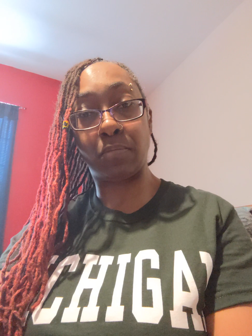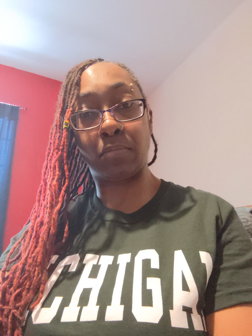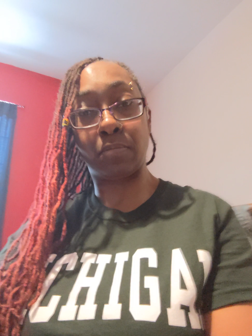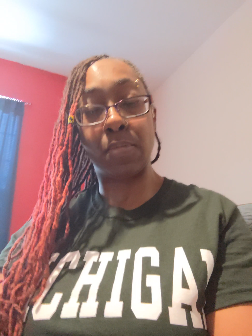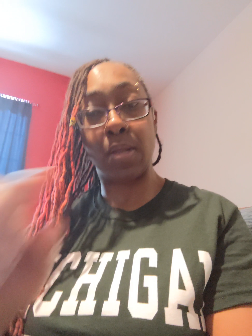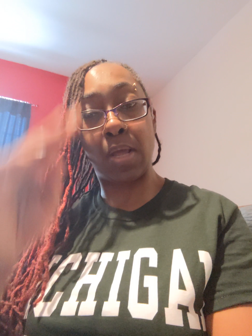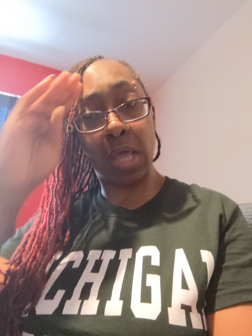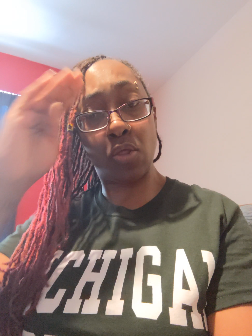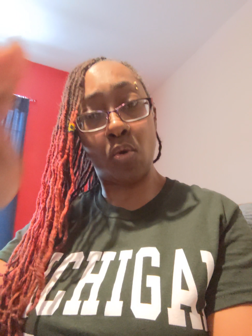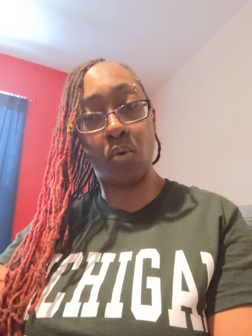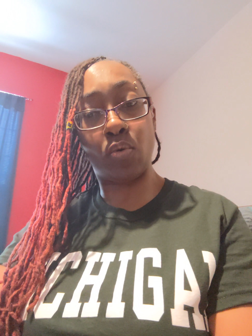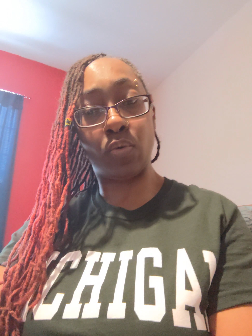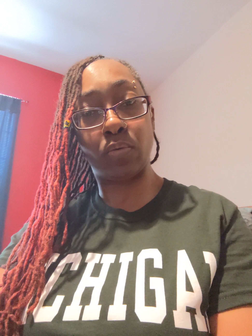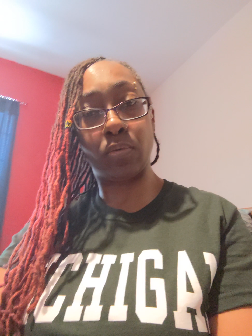hello